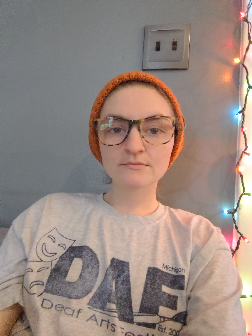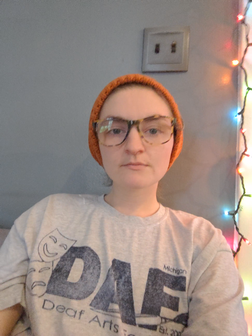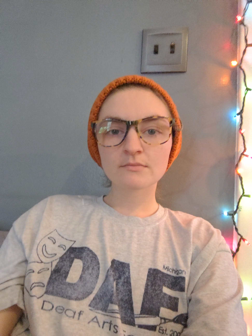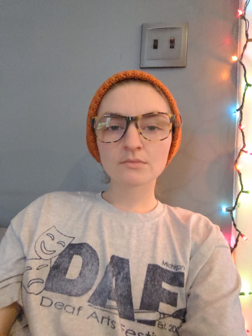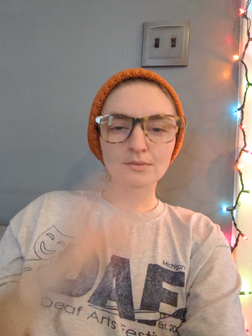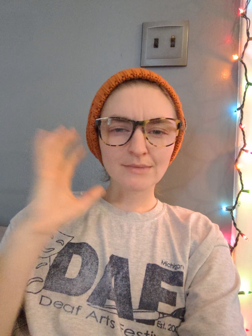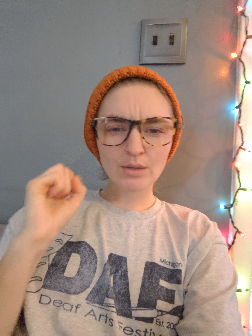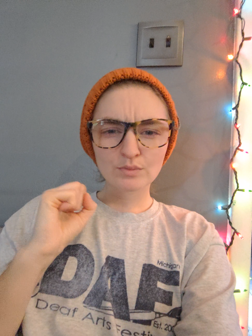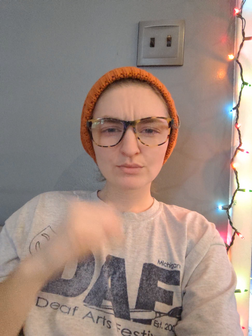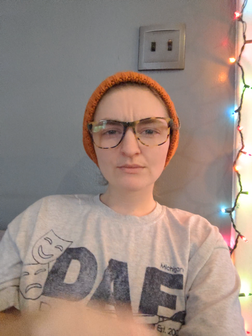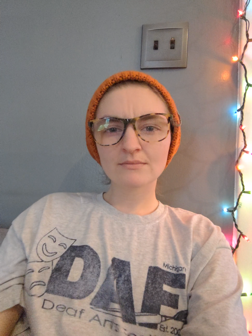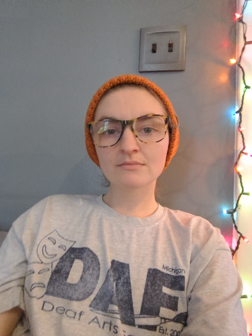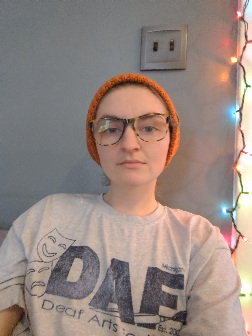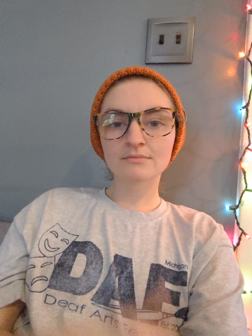loud